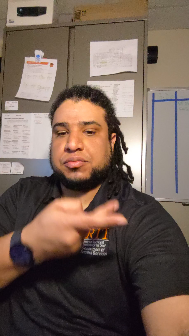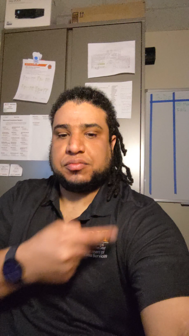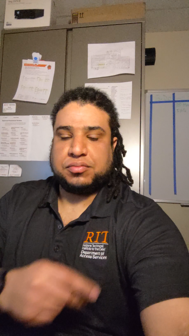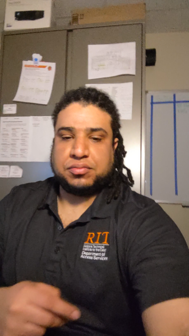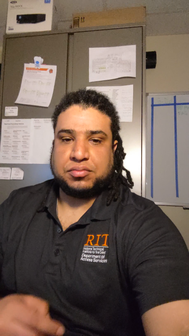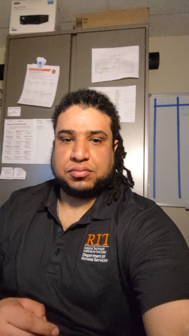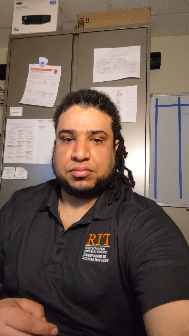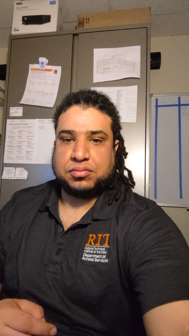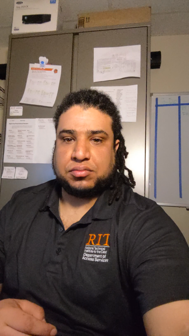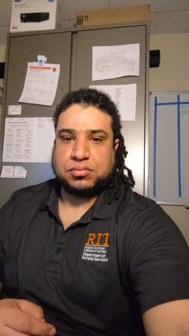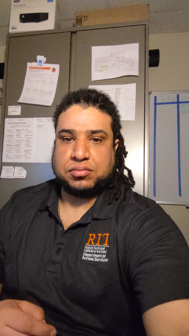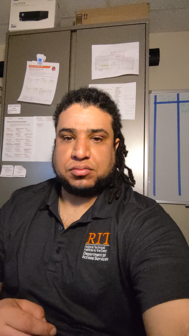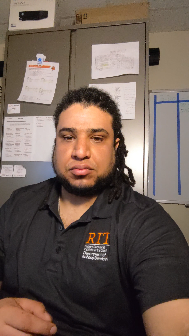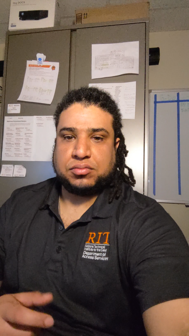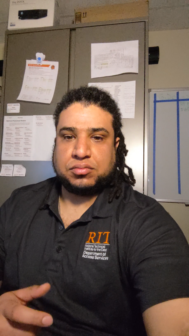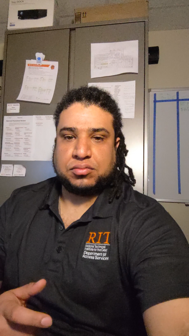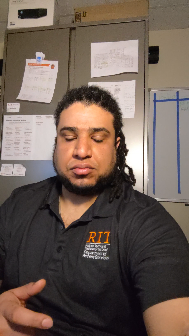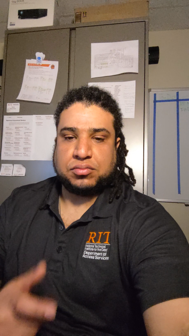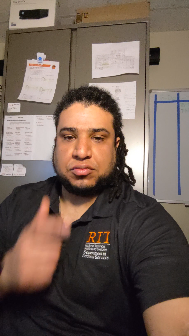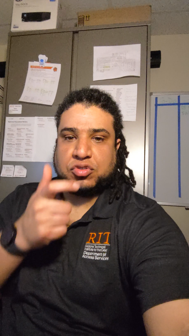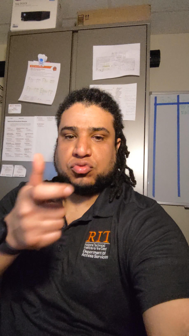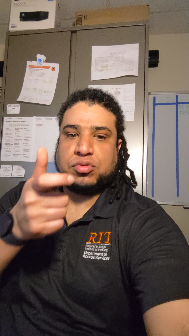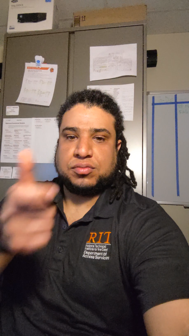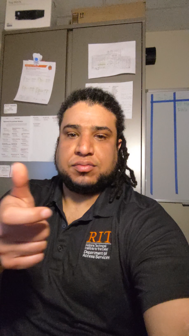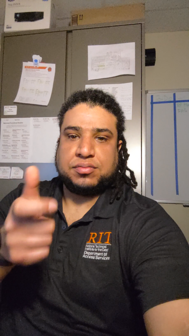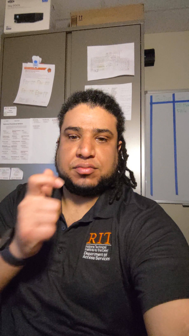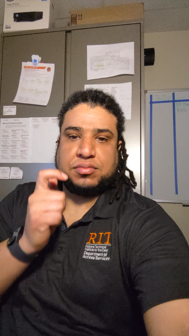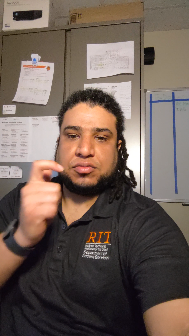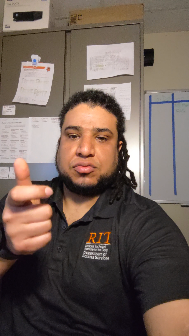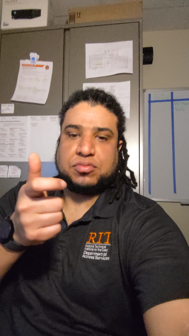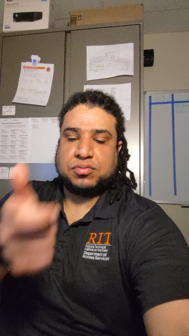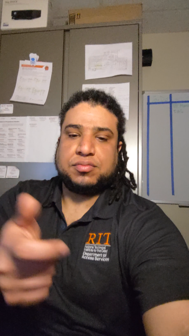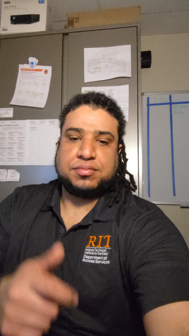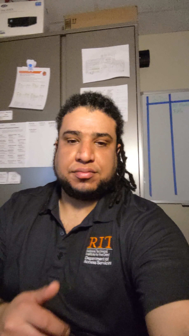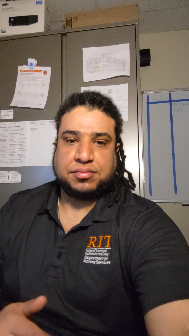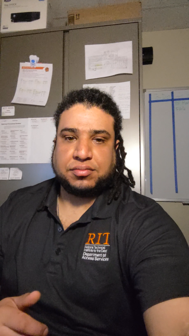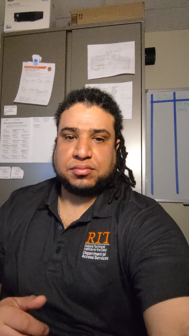run